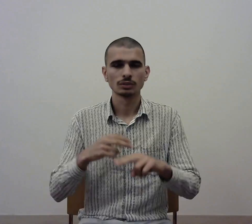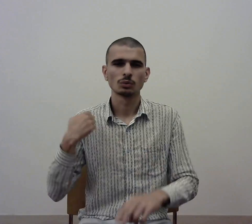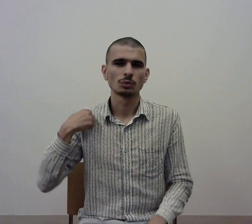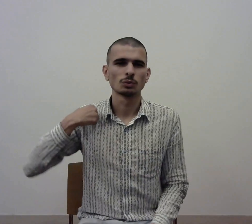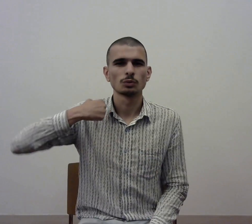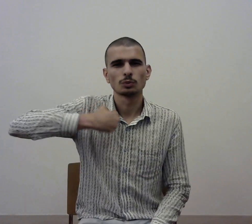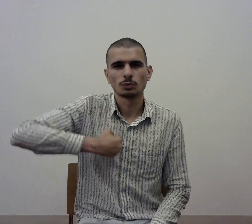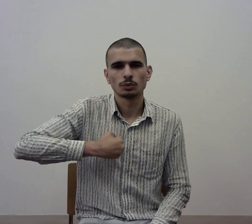çanta